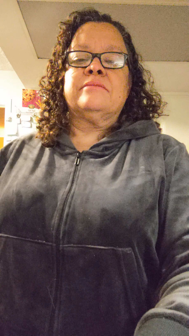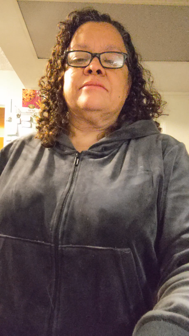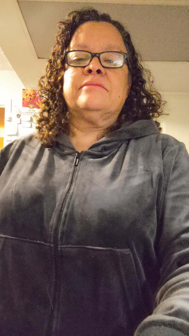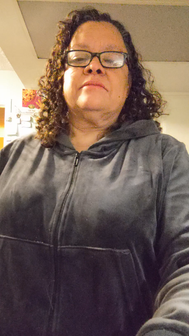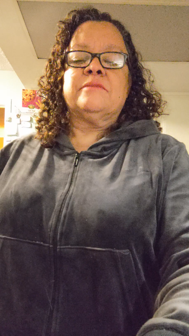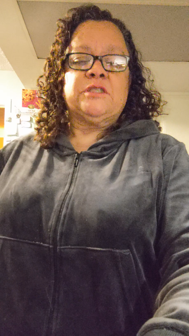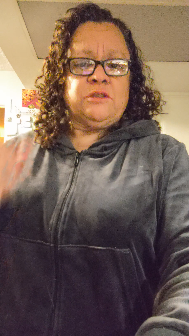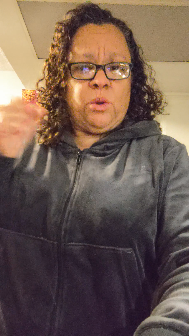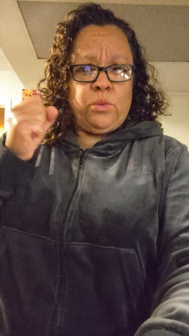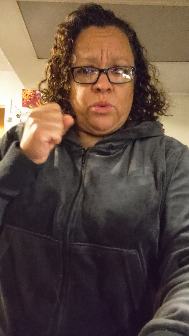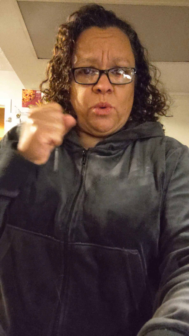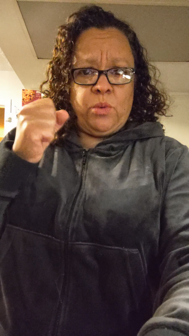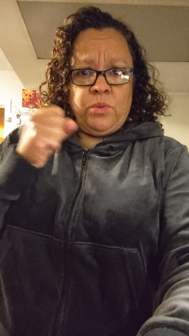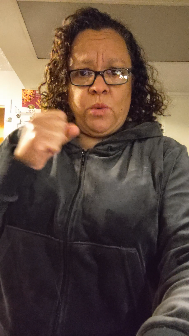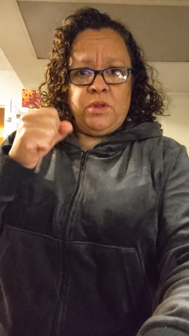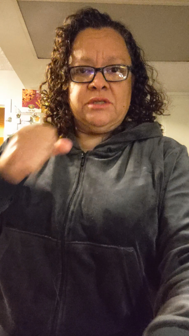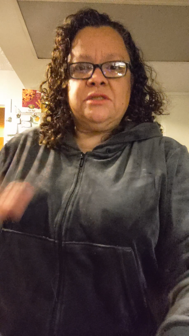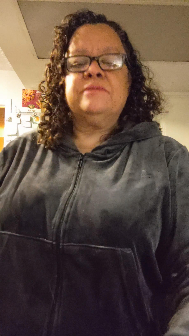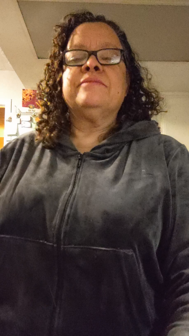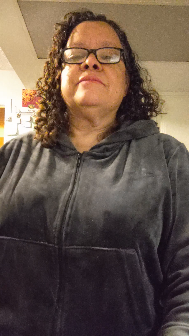cold